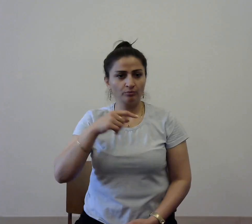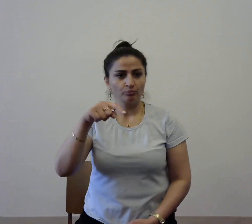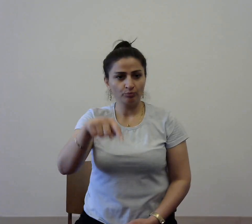bura